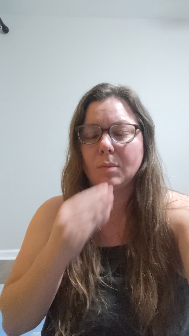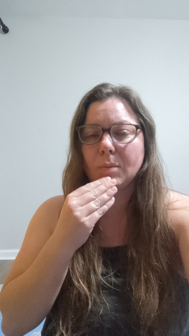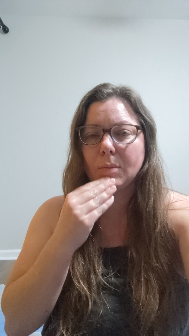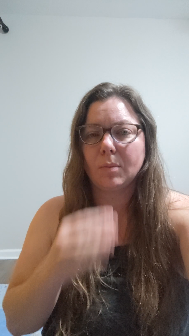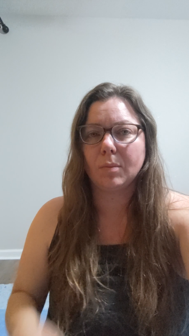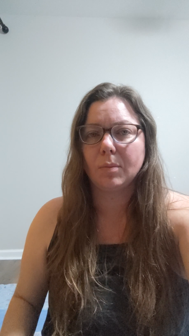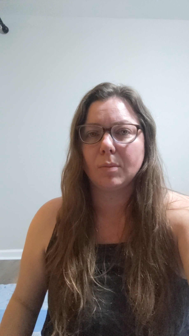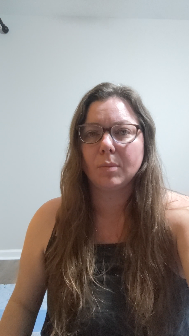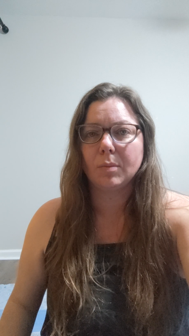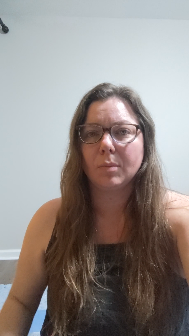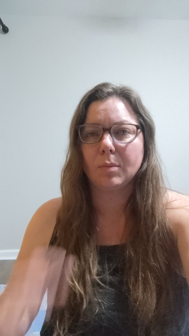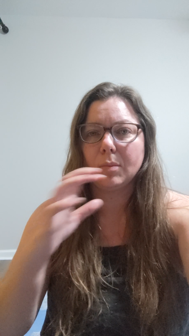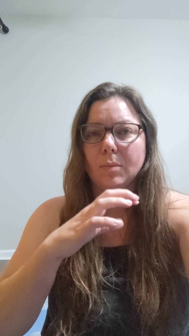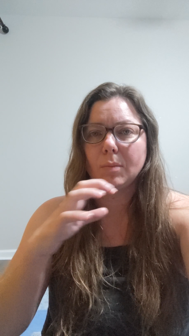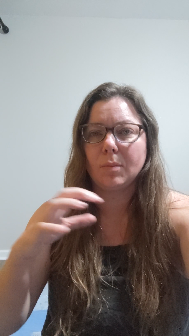grapes